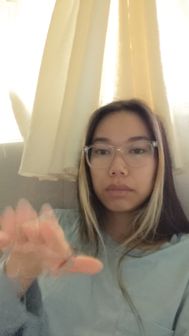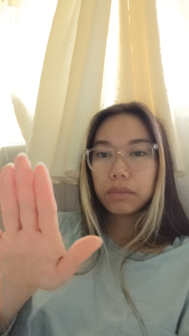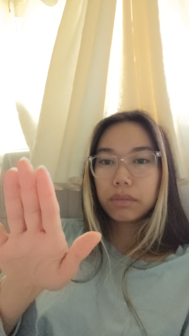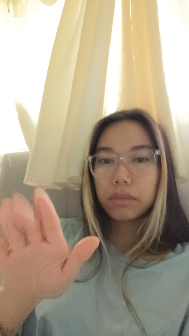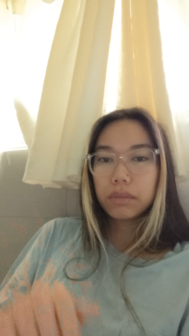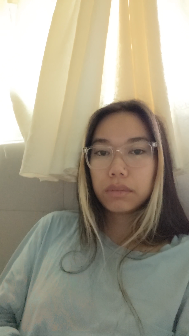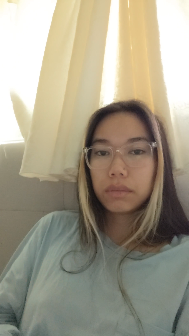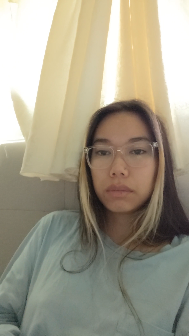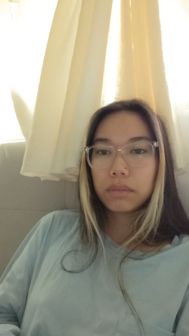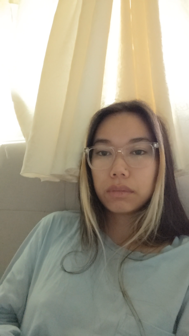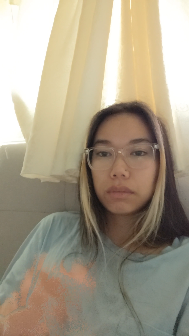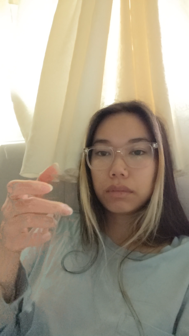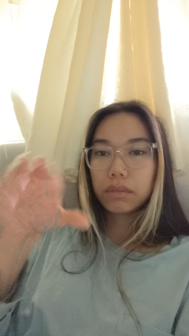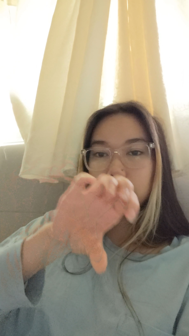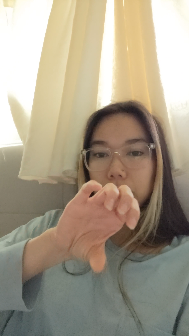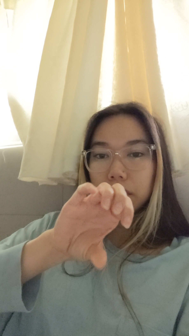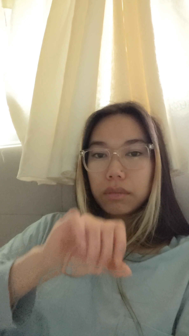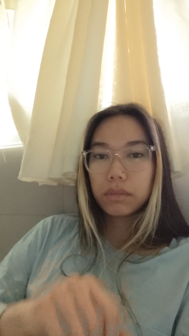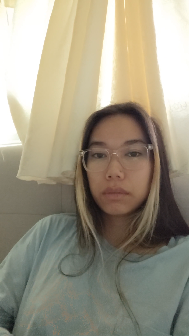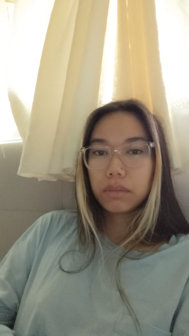pour